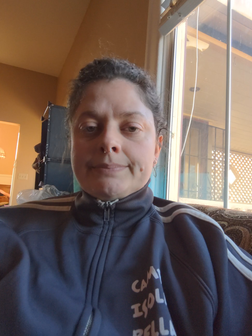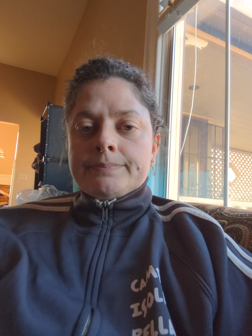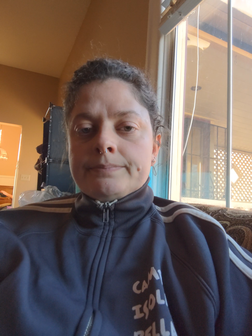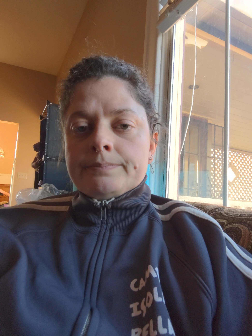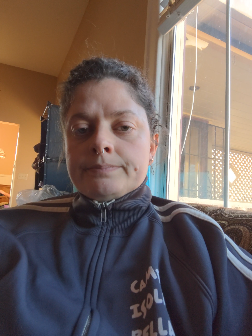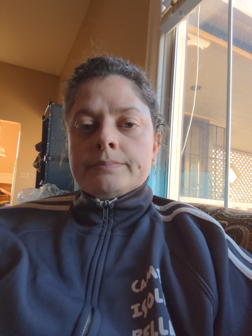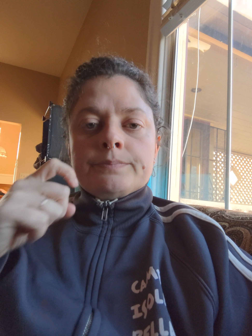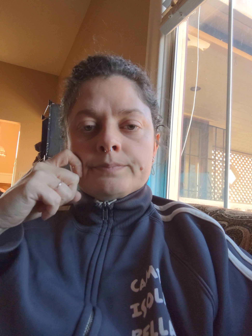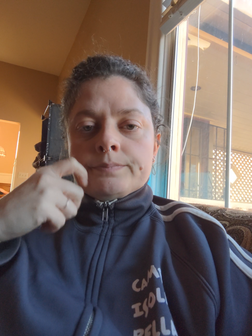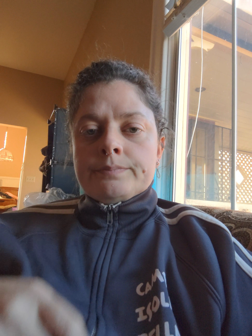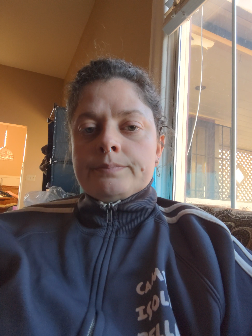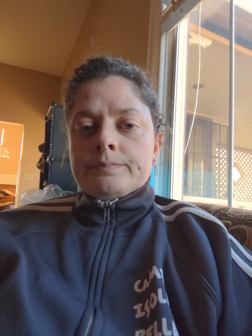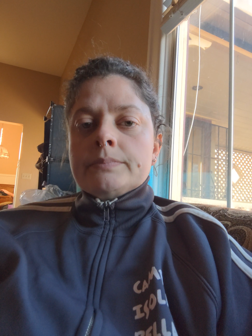apple